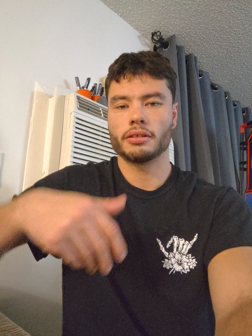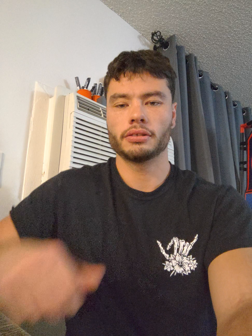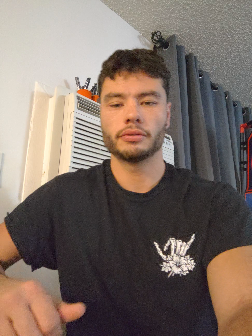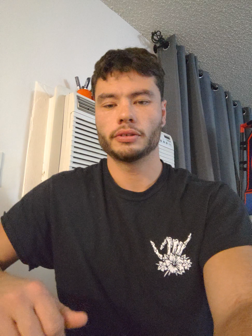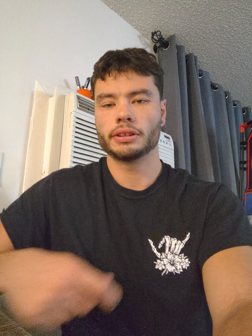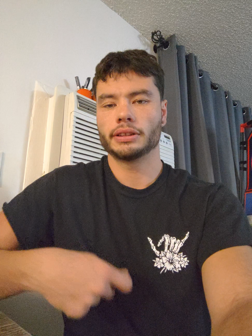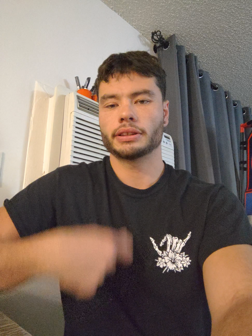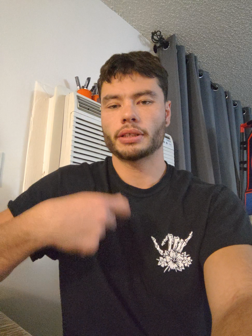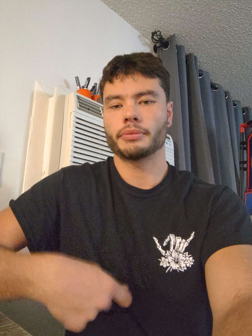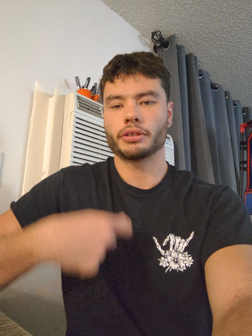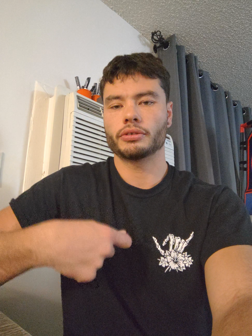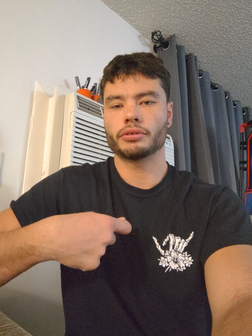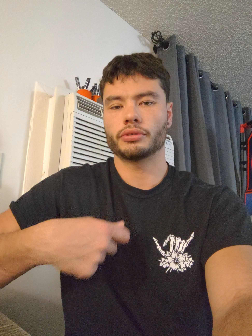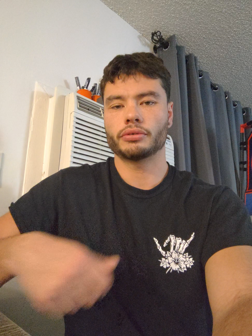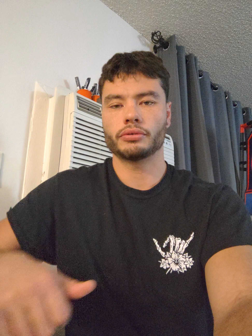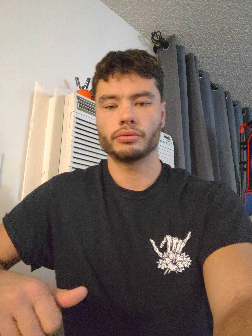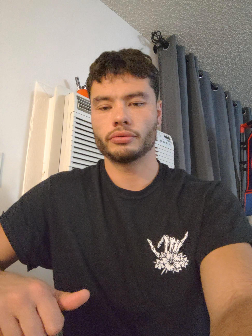zipper